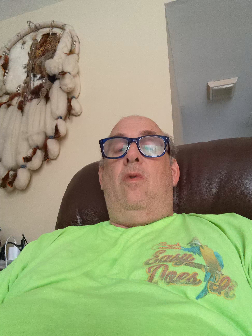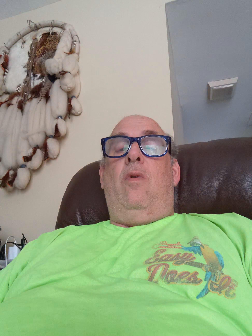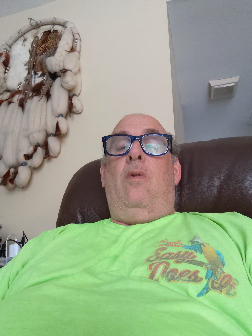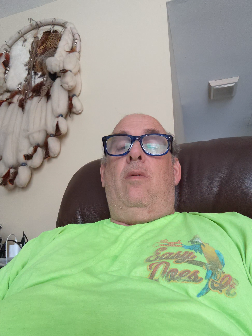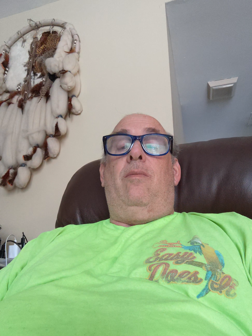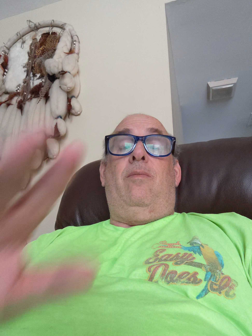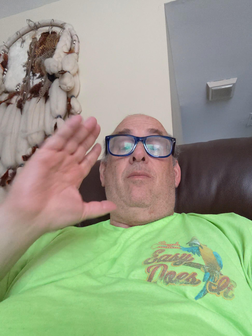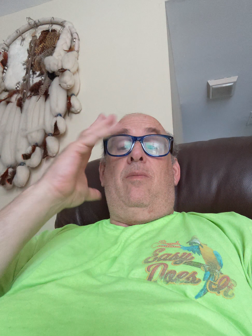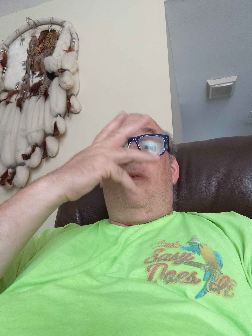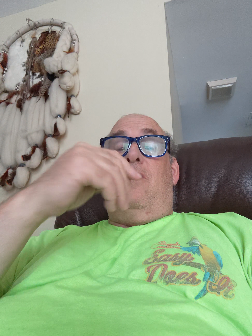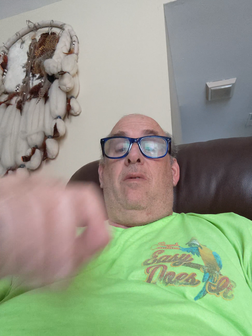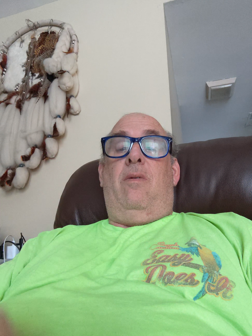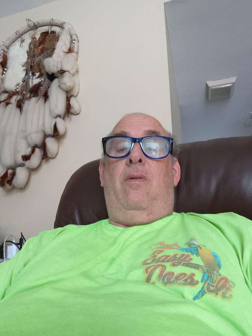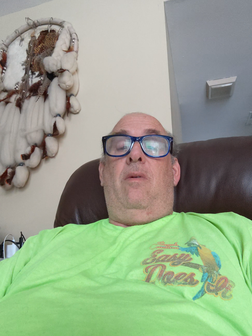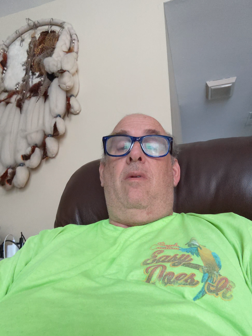pretty